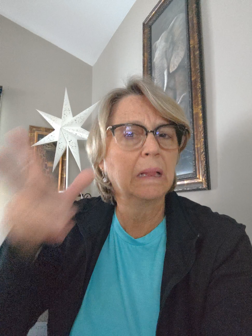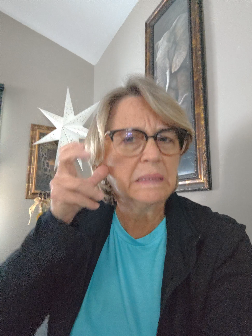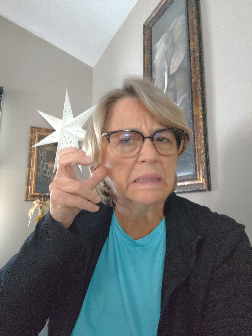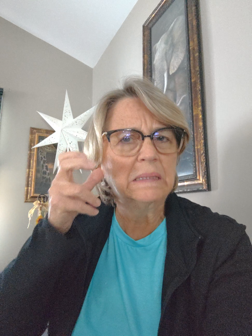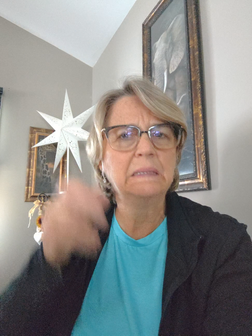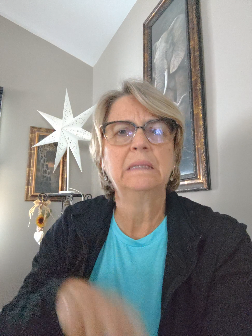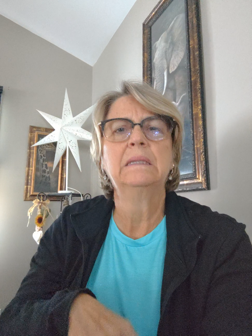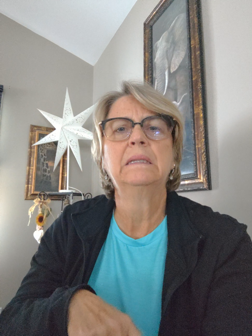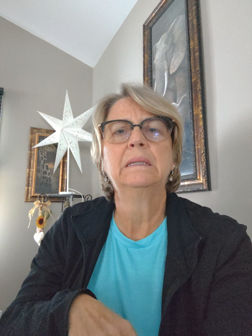listen